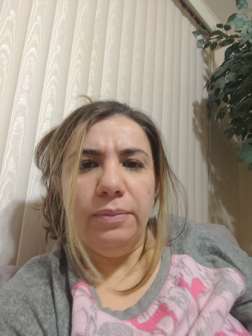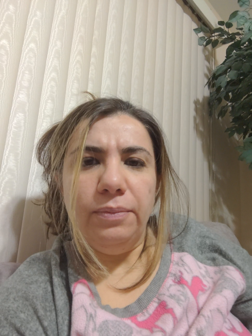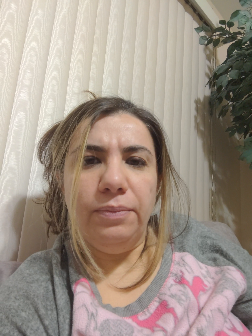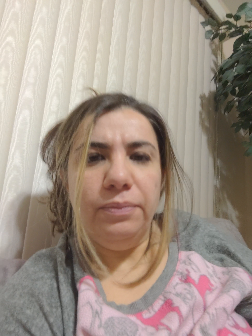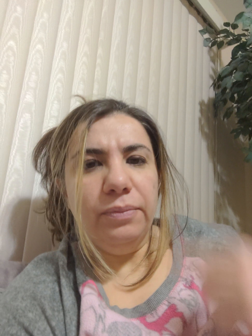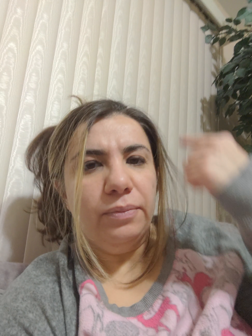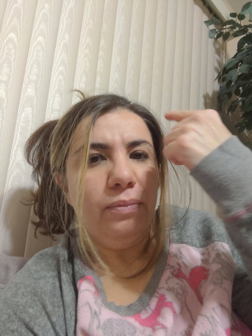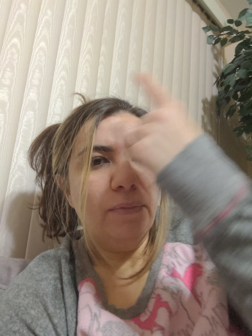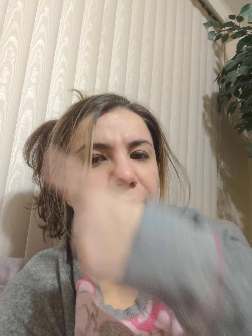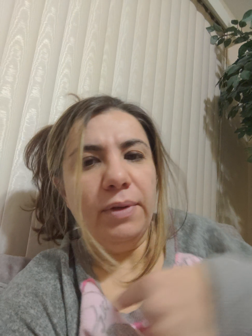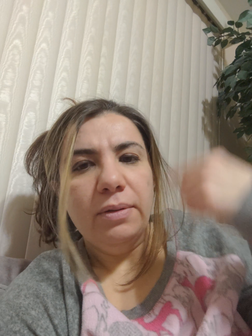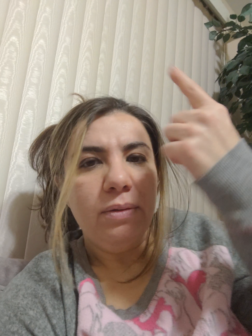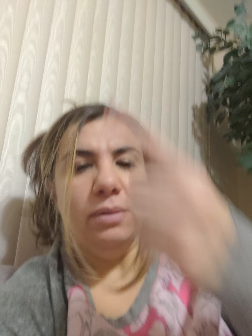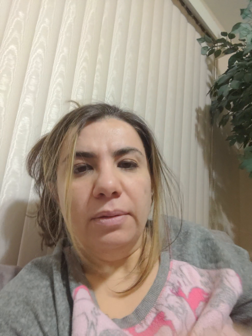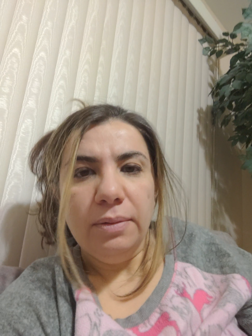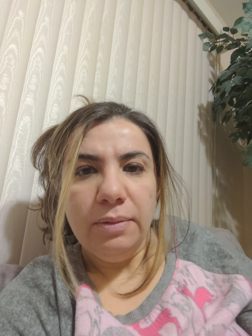face